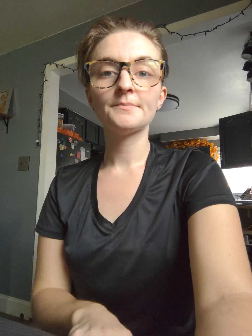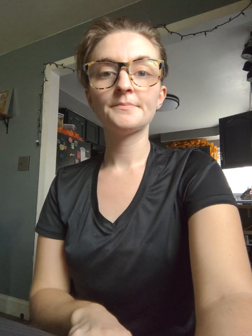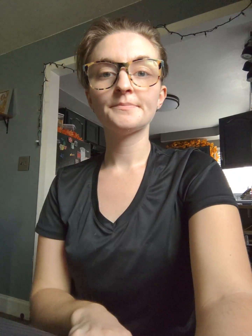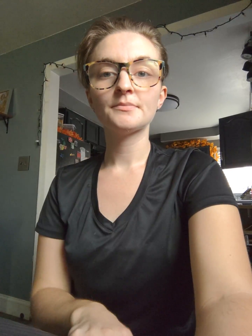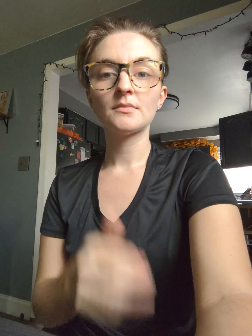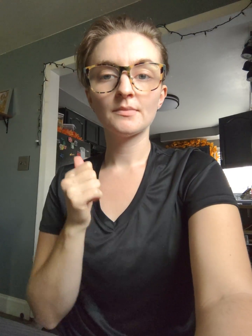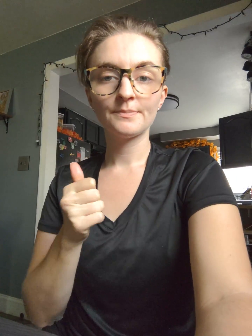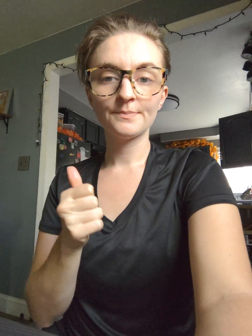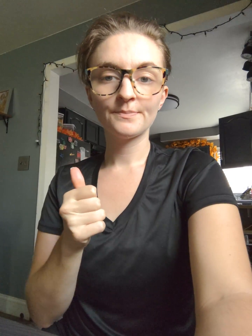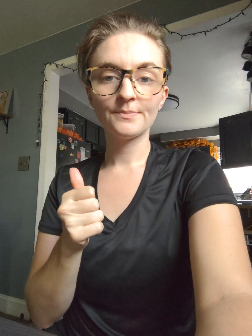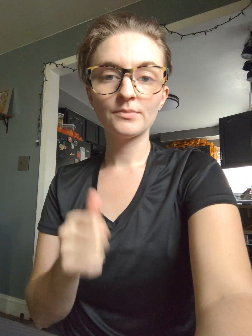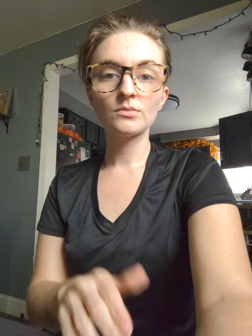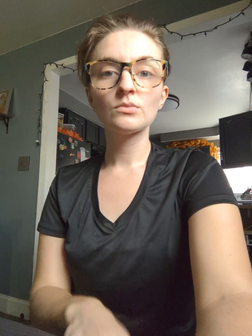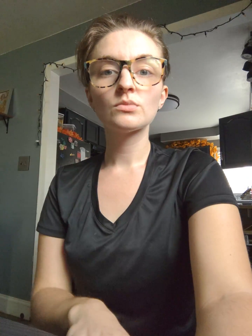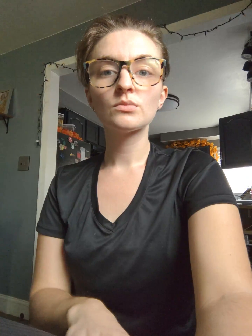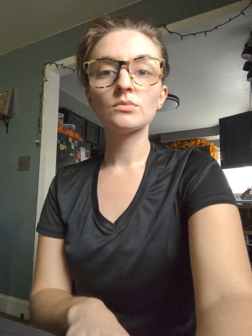help